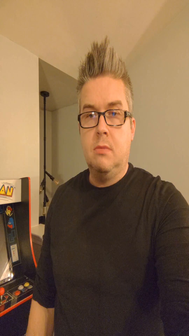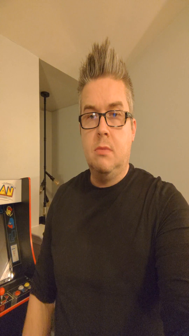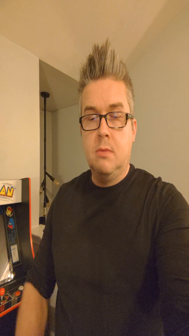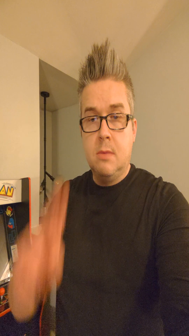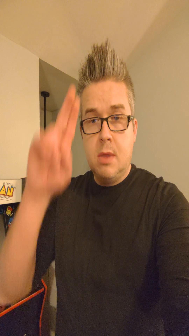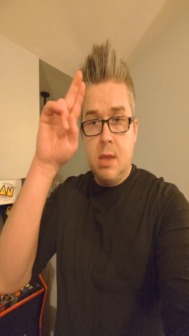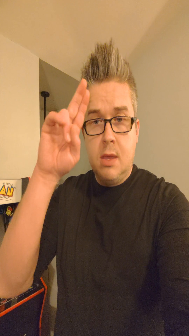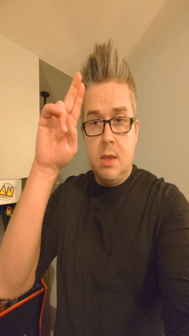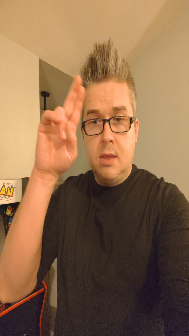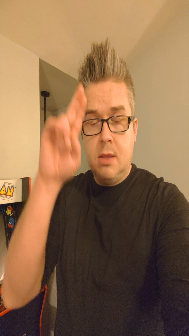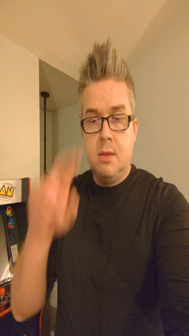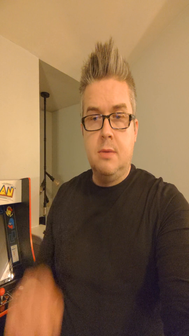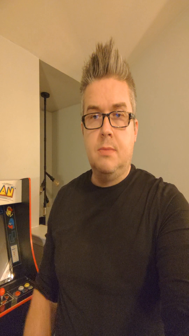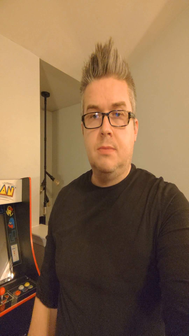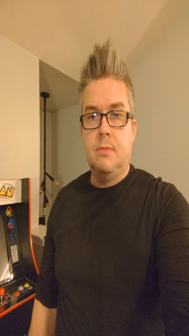uncle